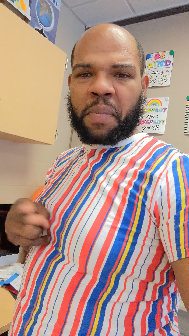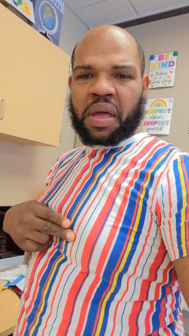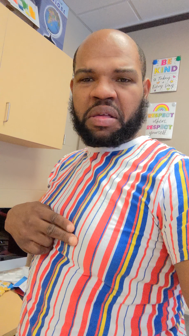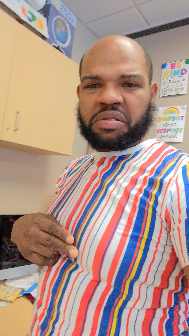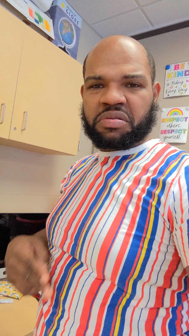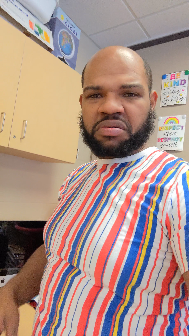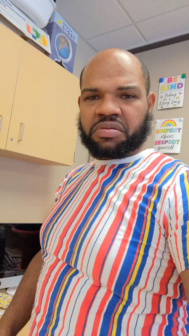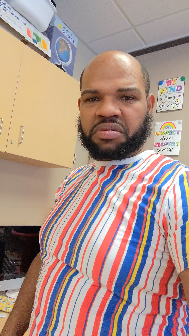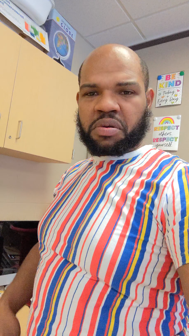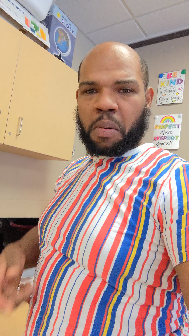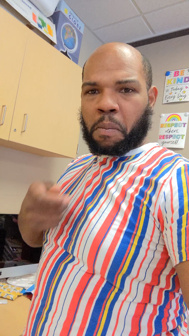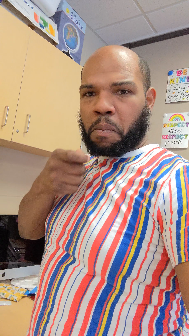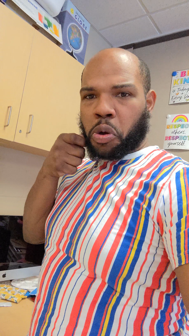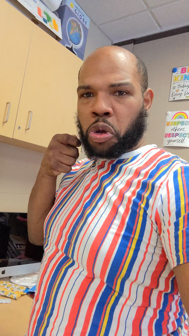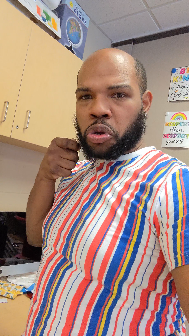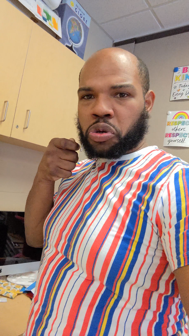pull